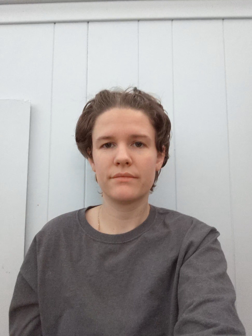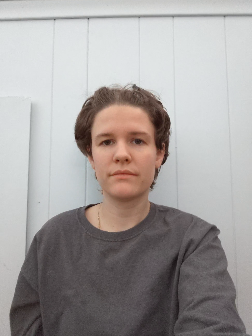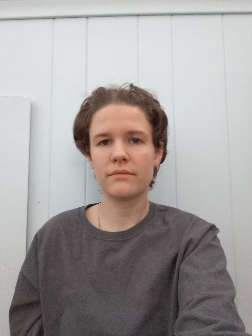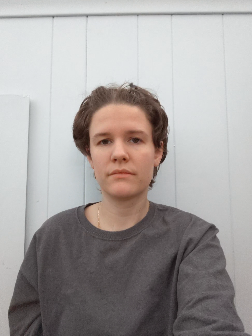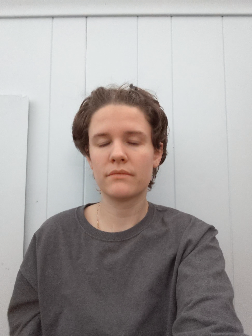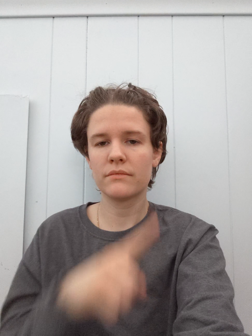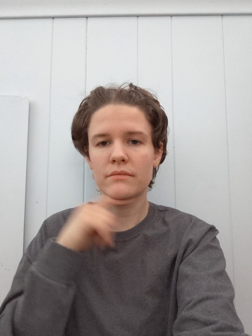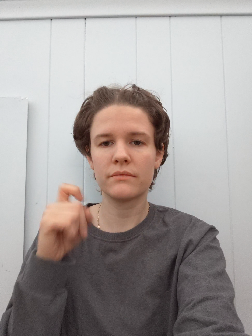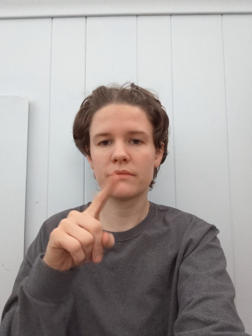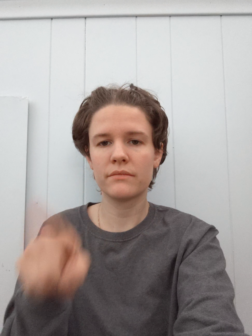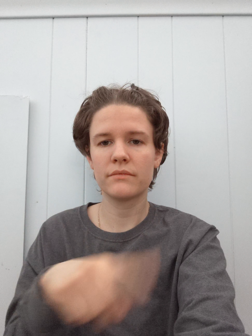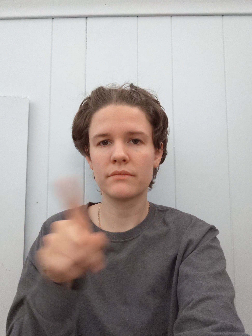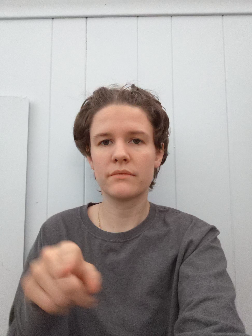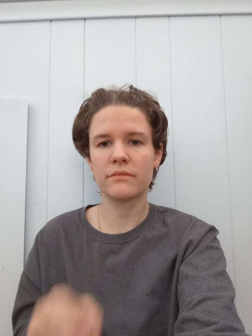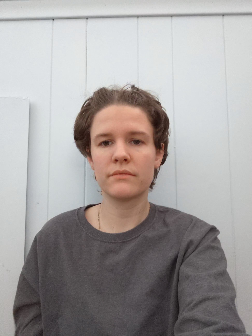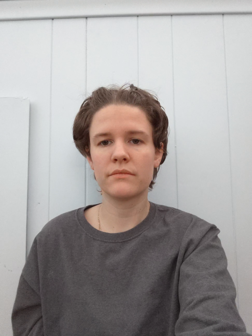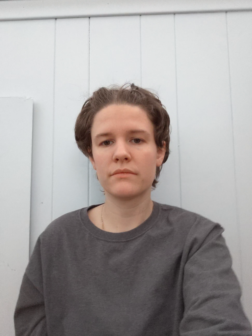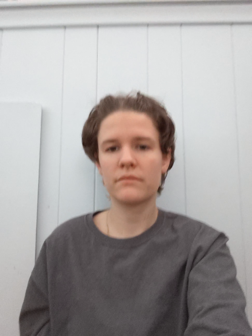dryer